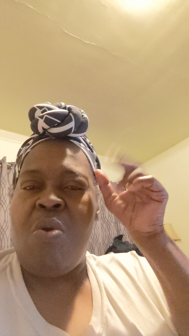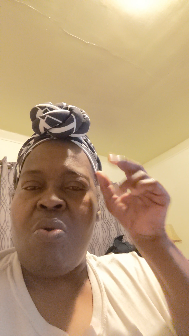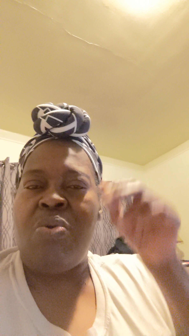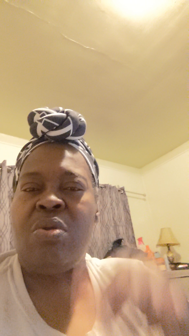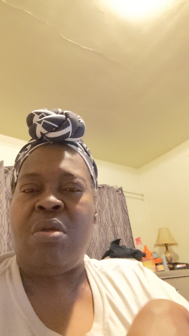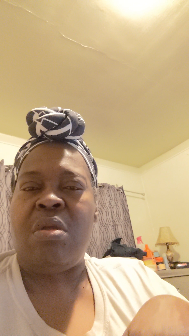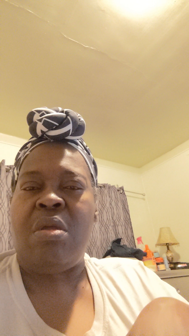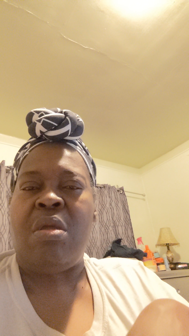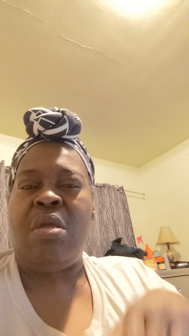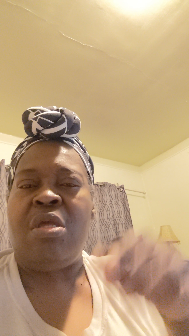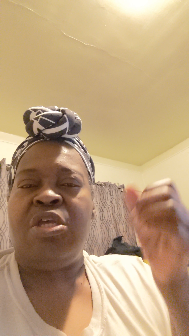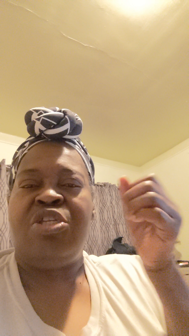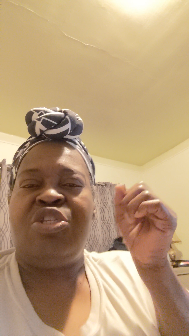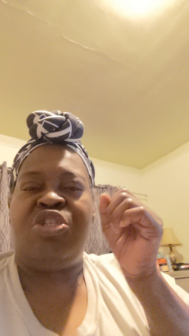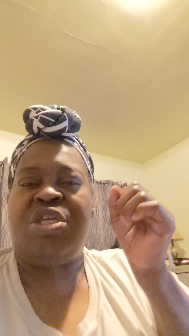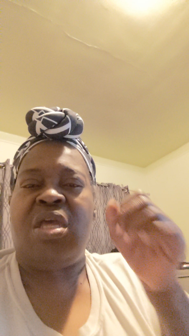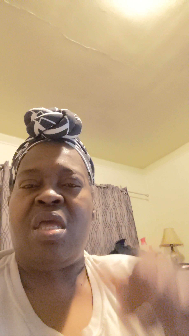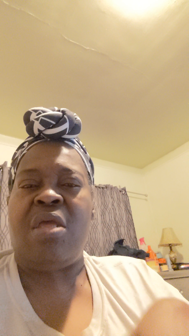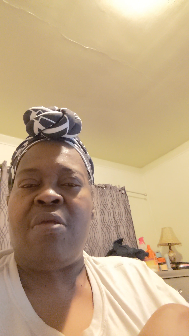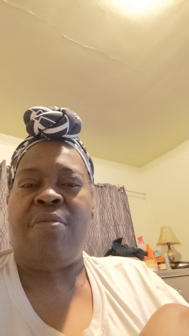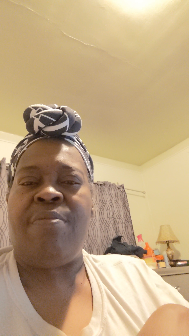shake